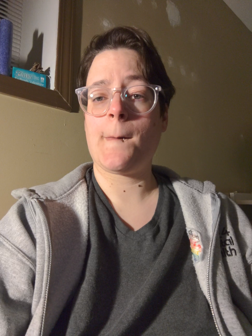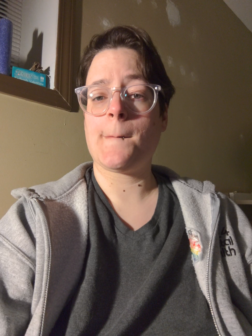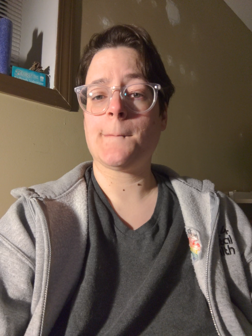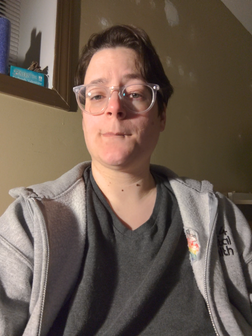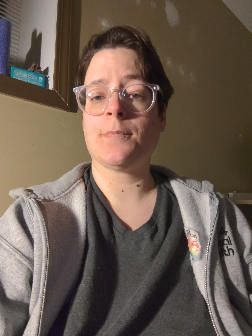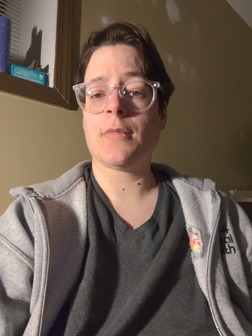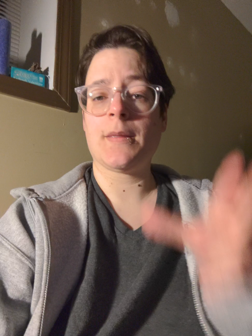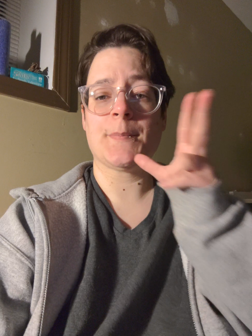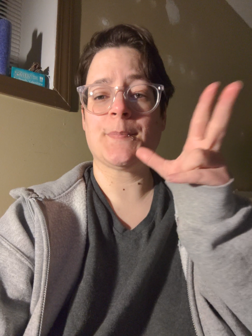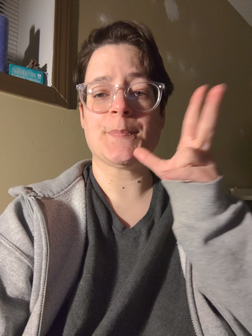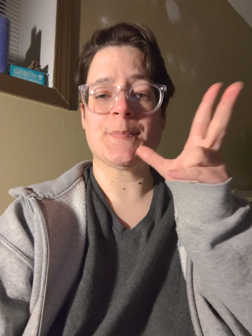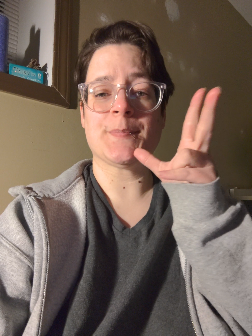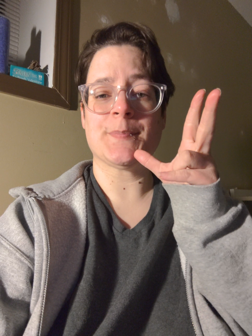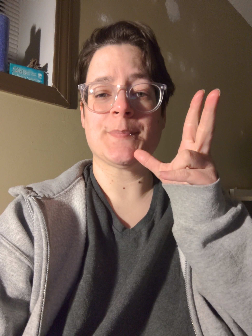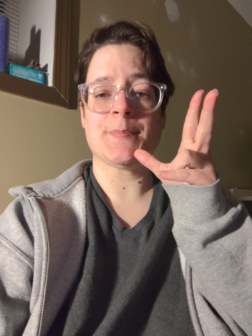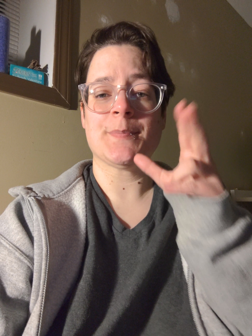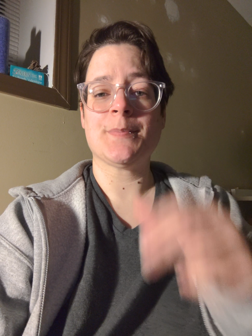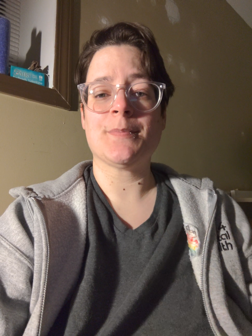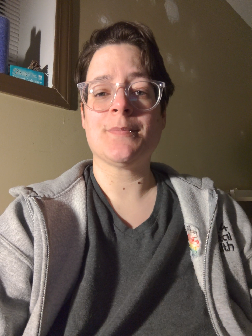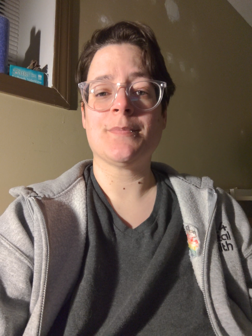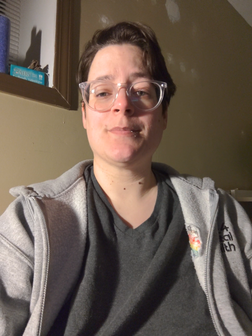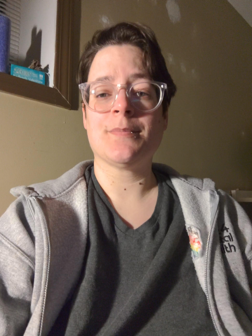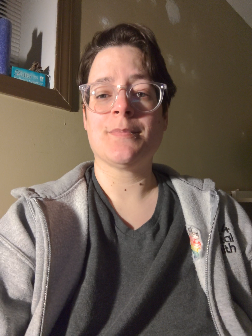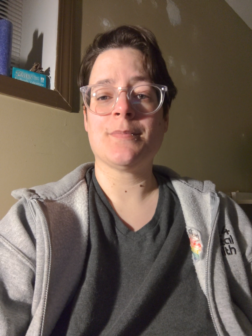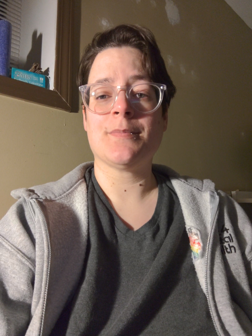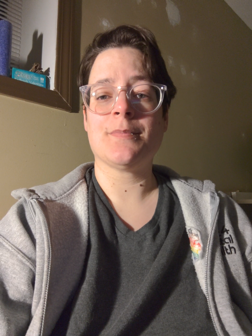hen